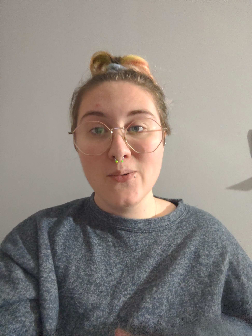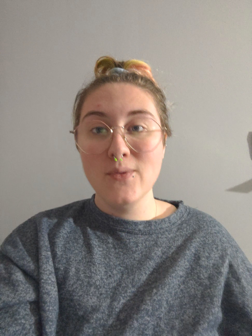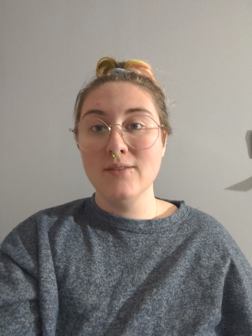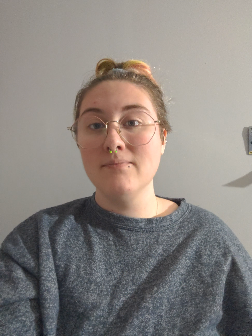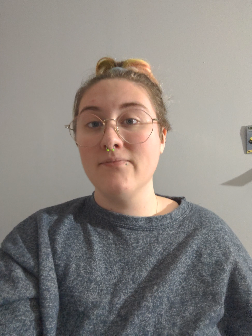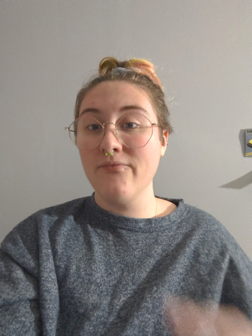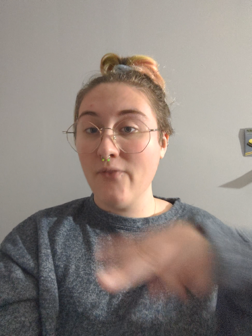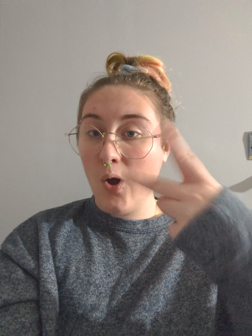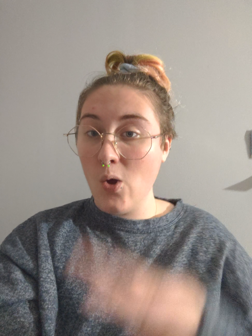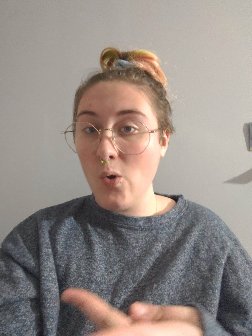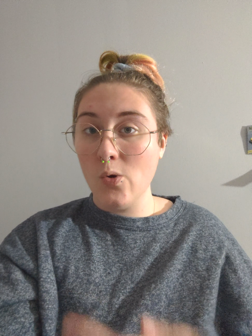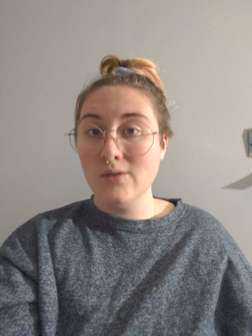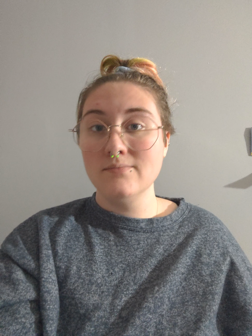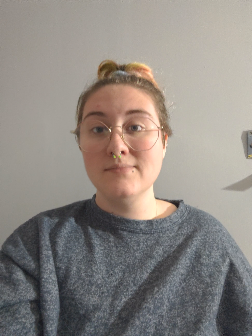fall